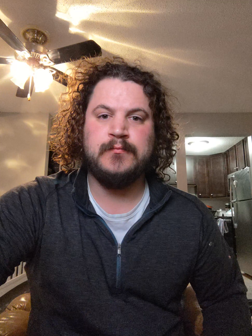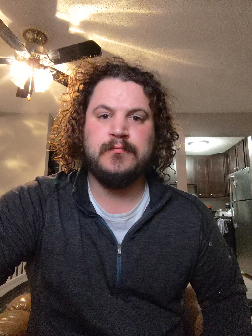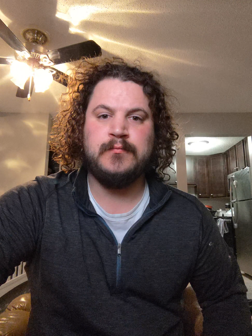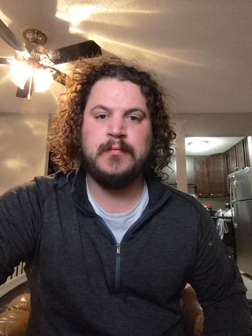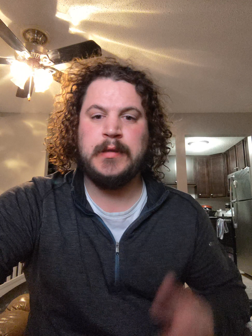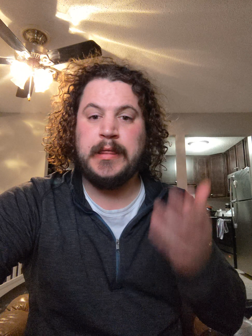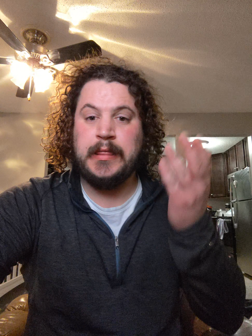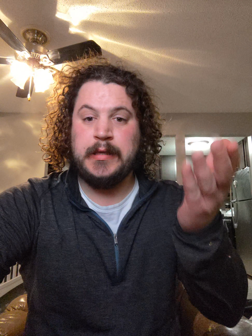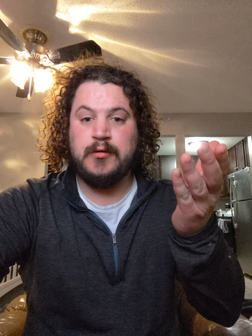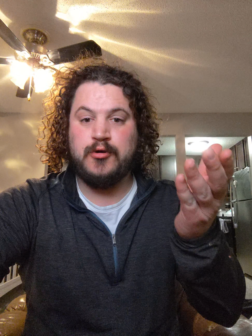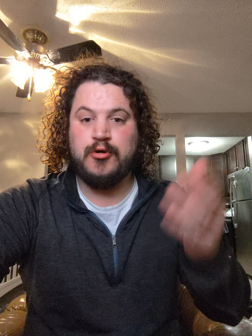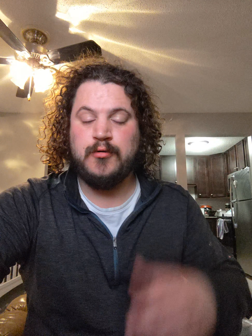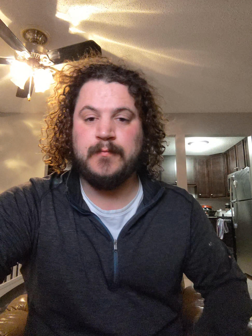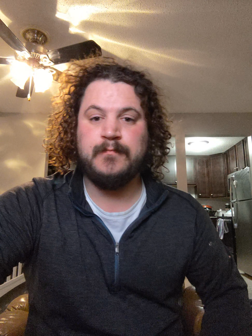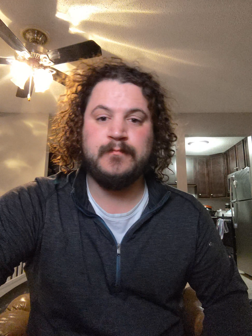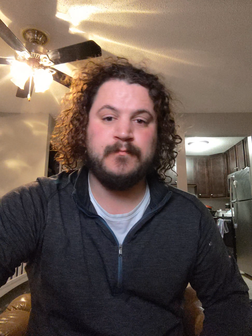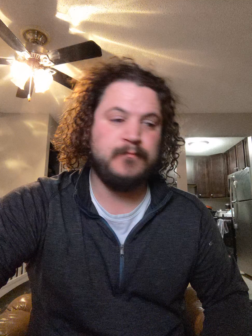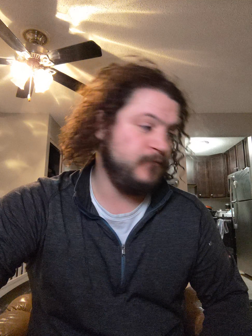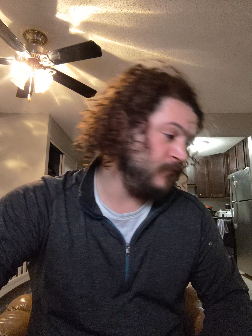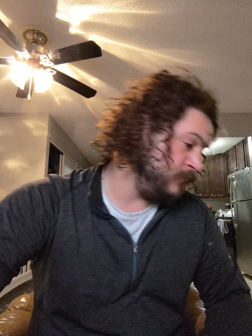there